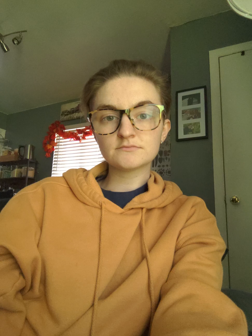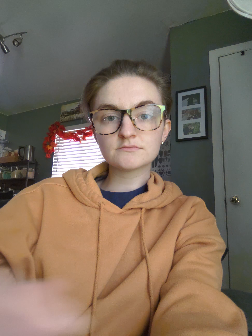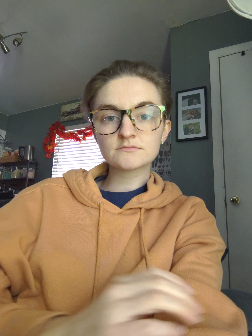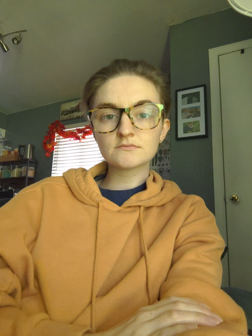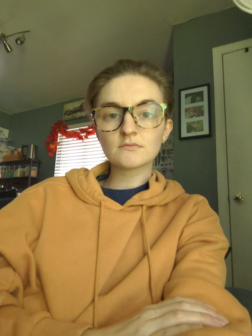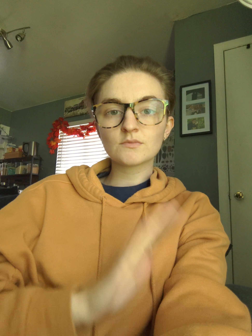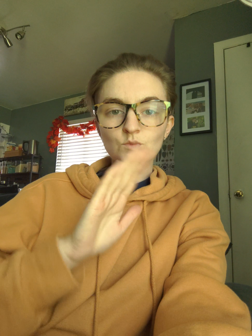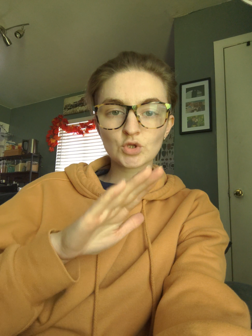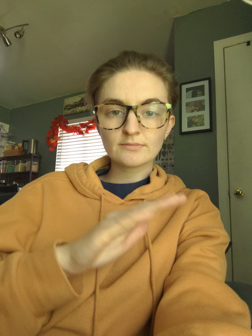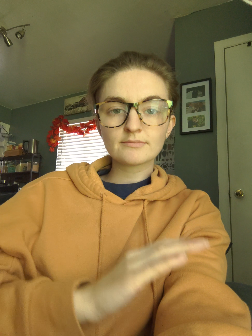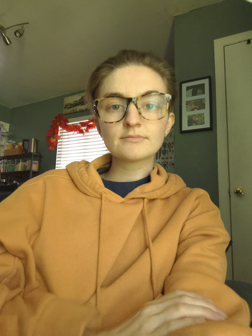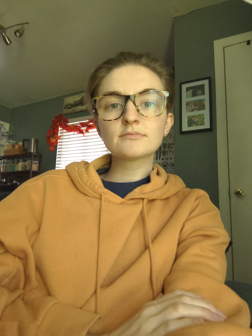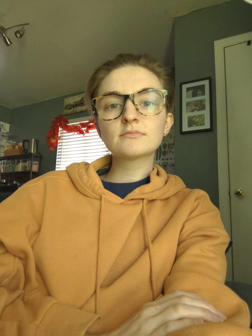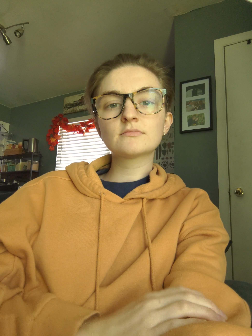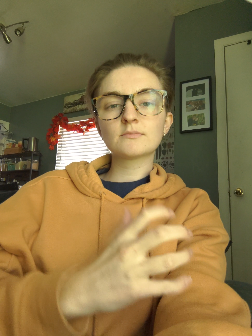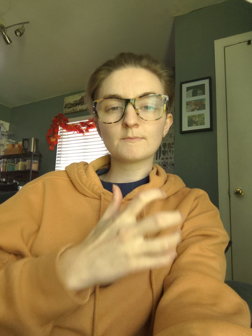clap